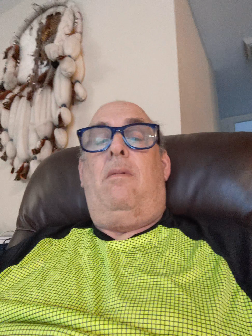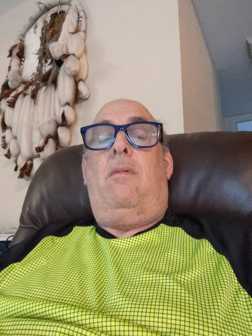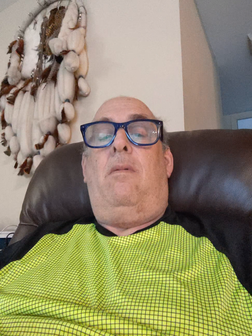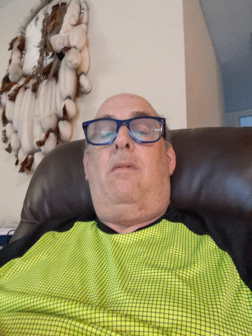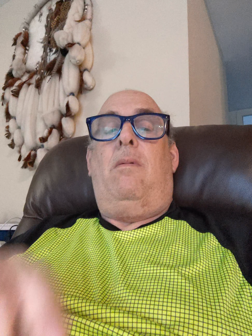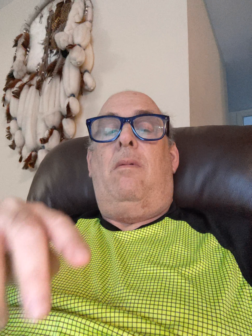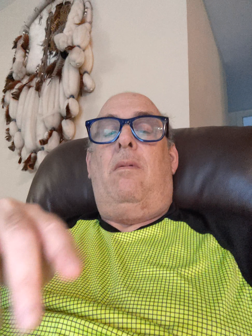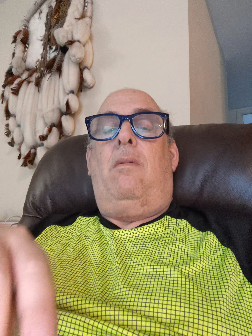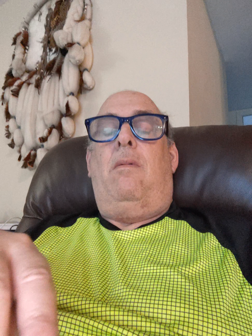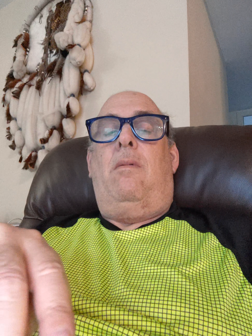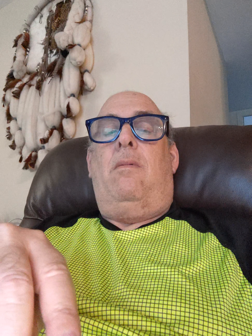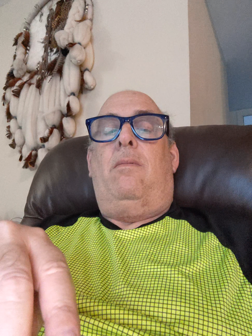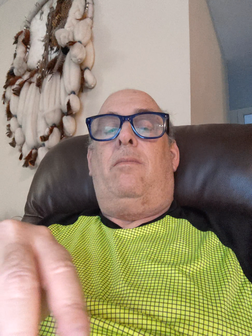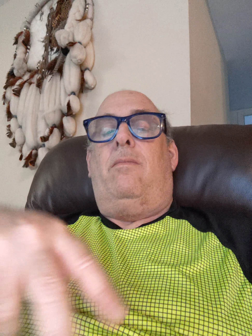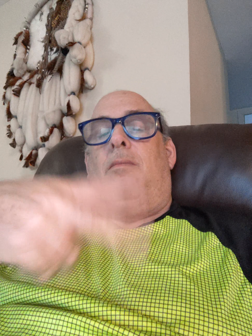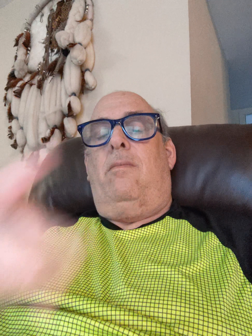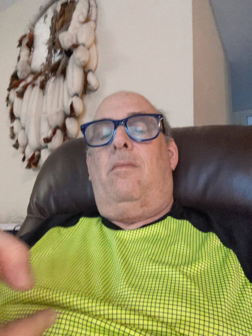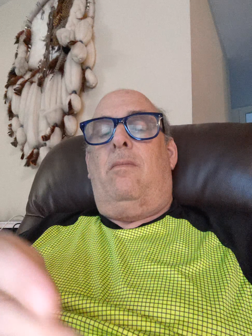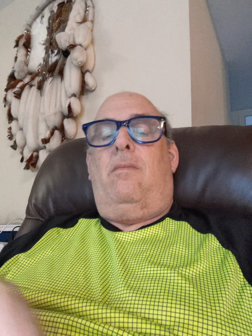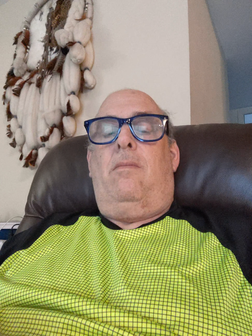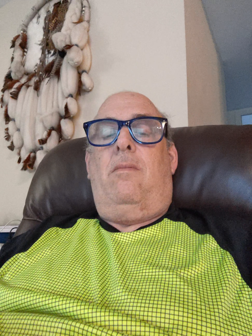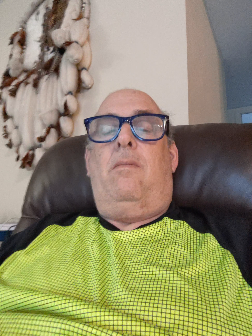fall